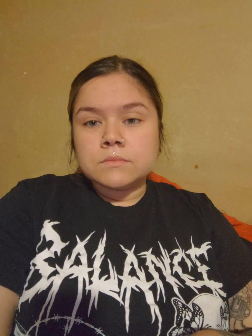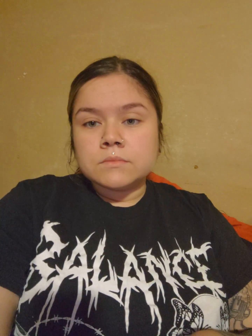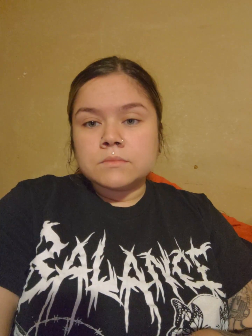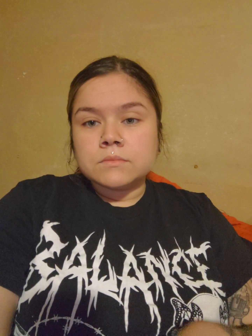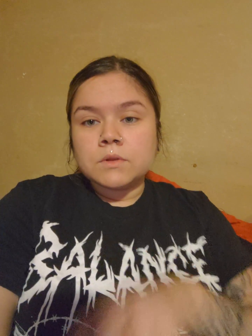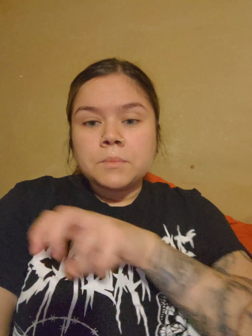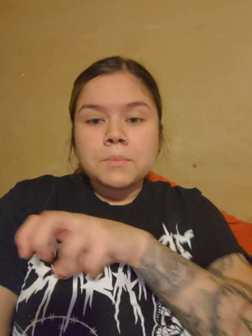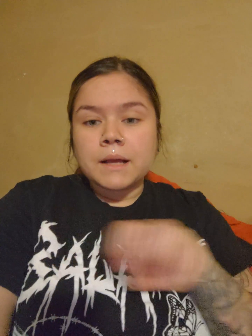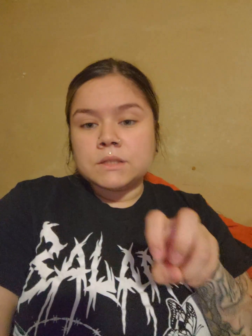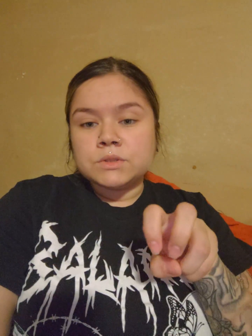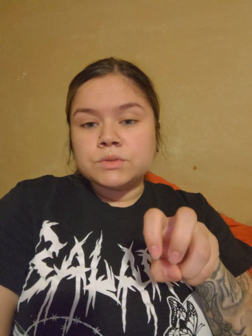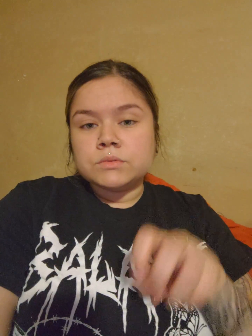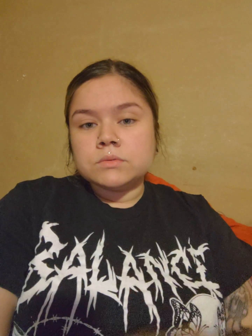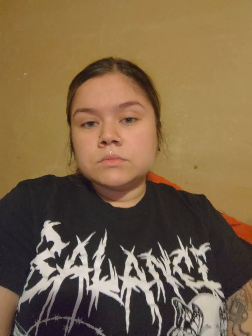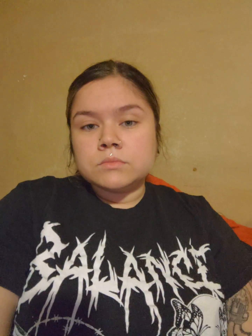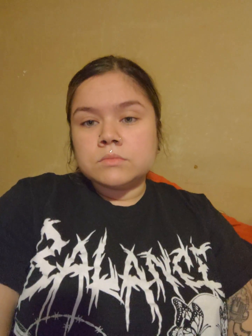bench